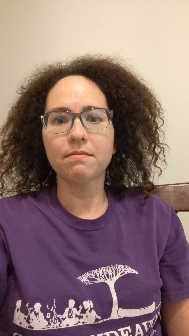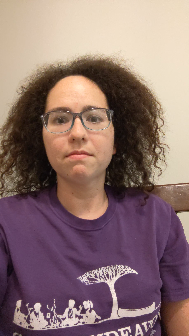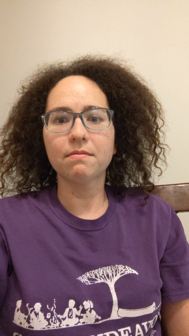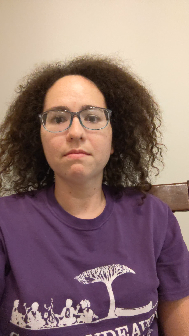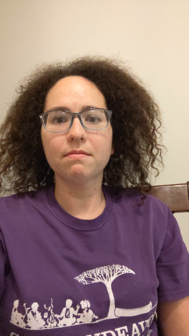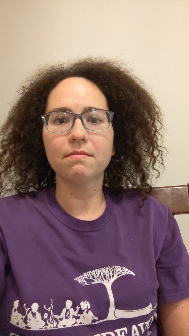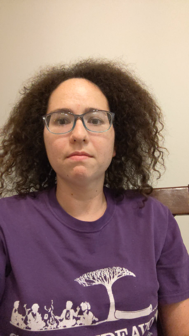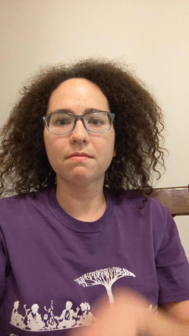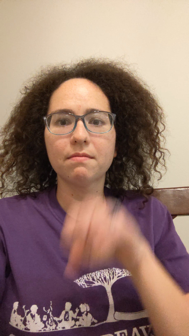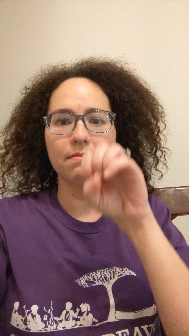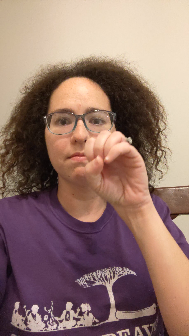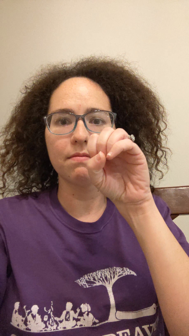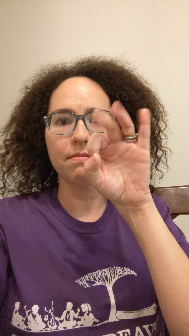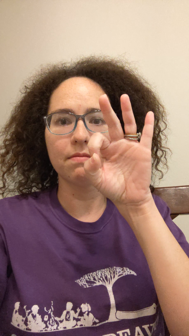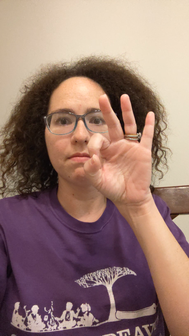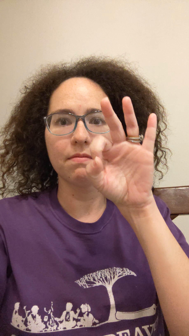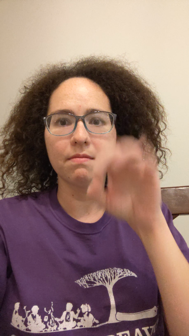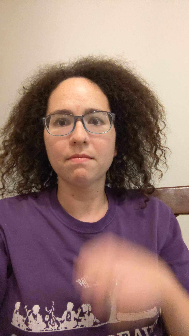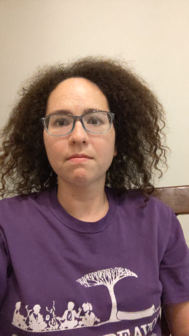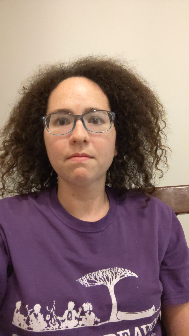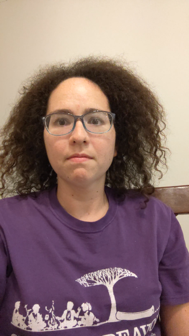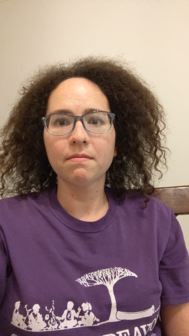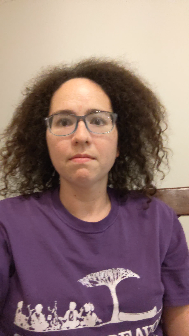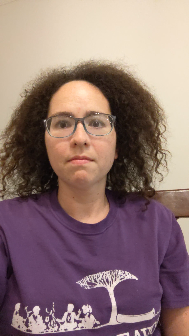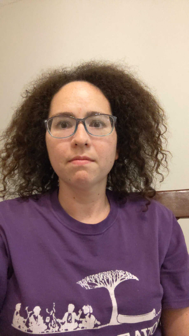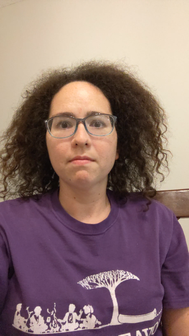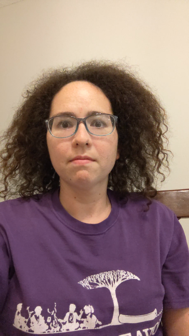of